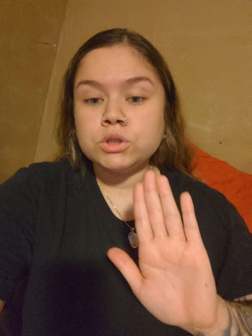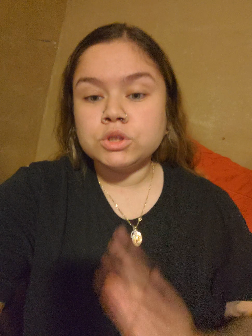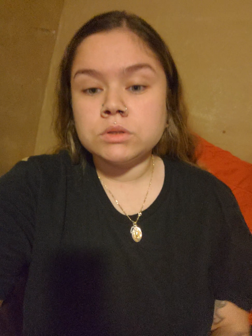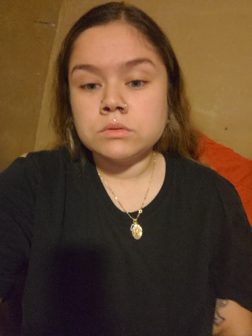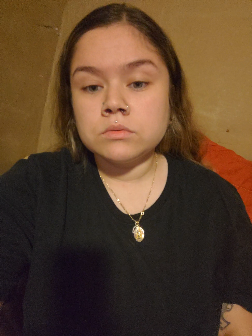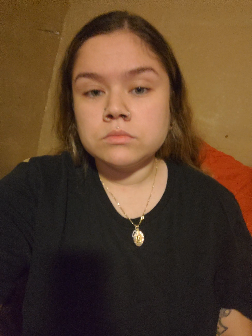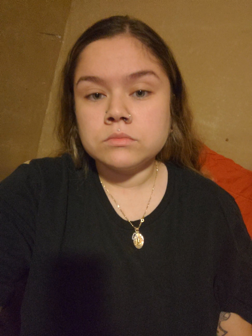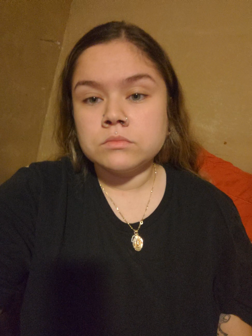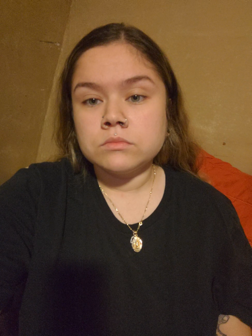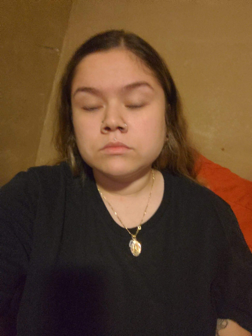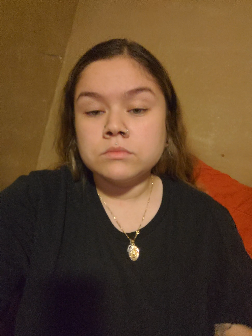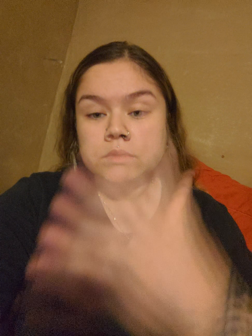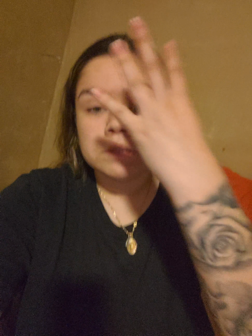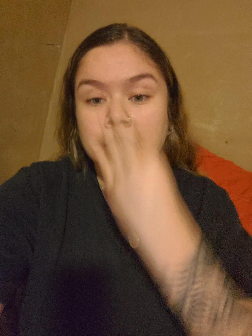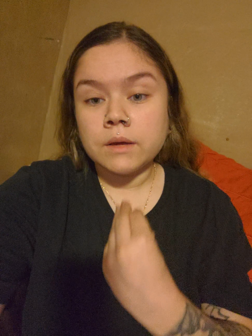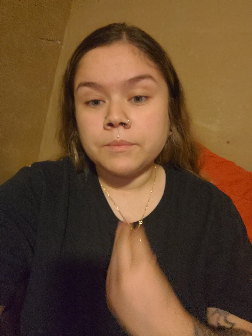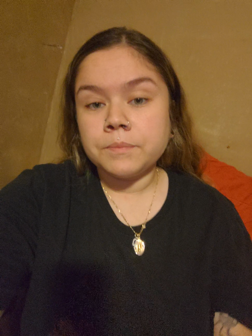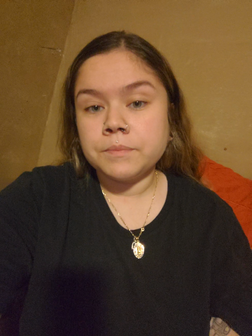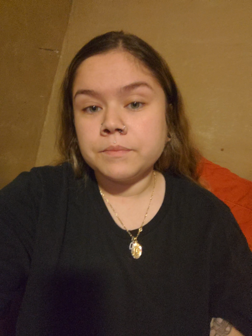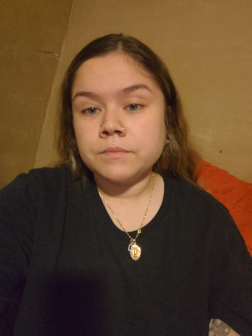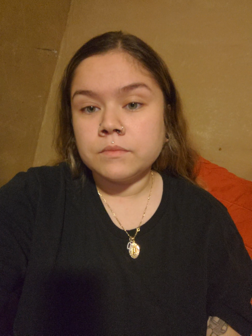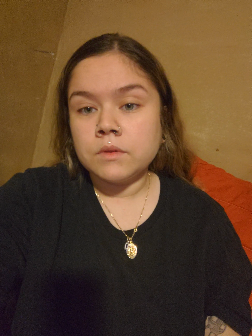asleep